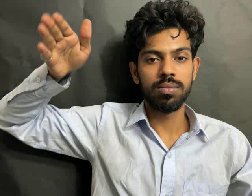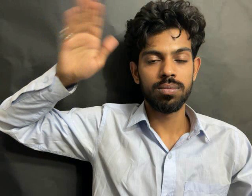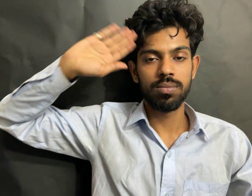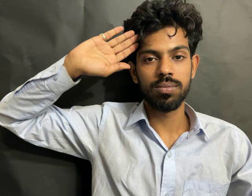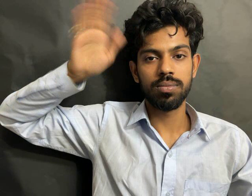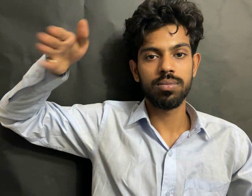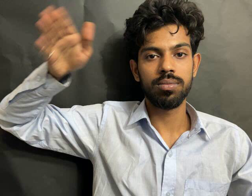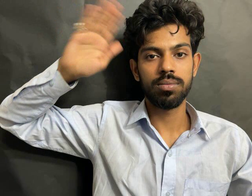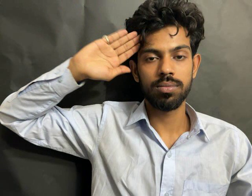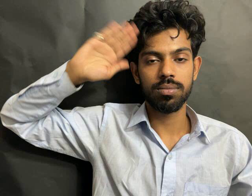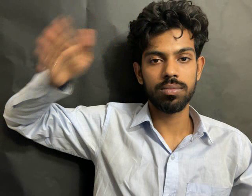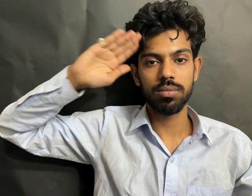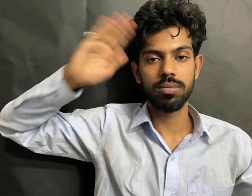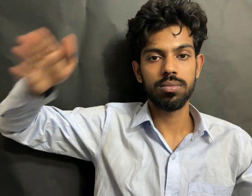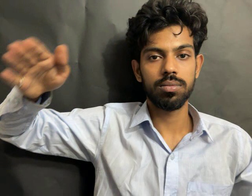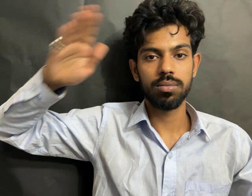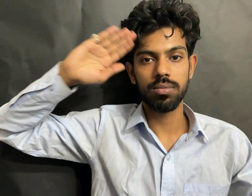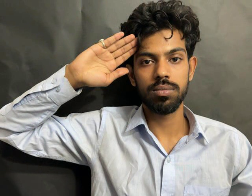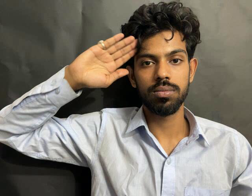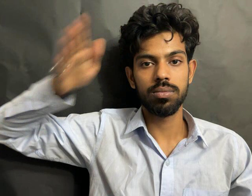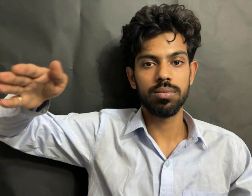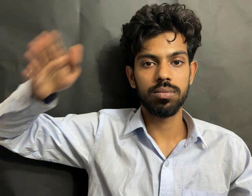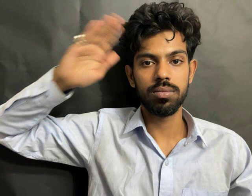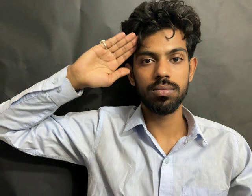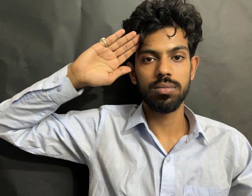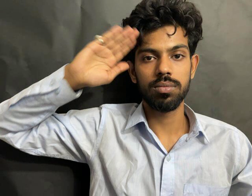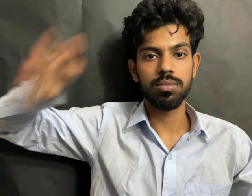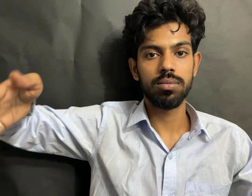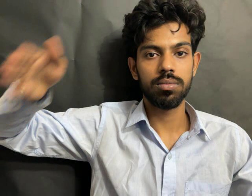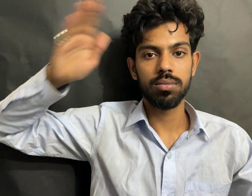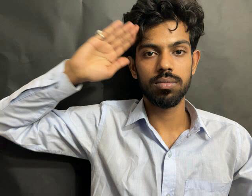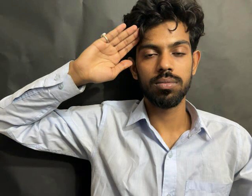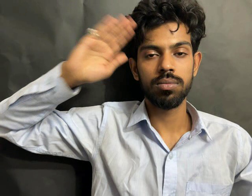hello